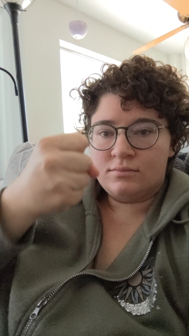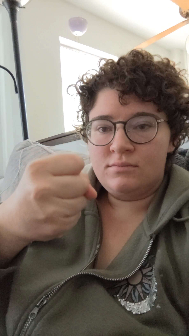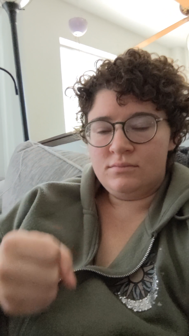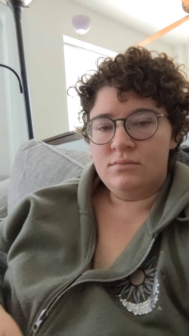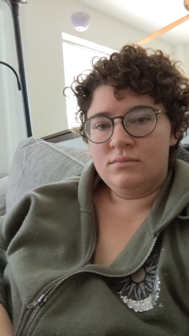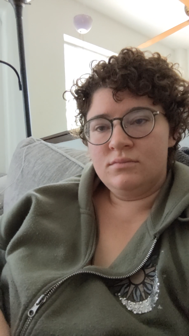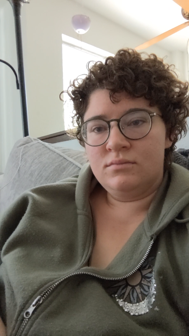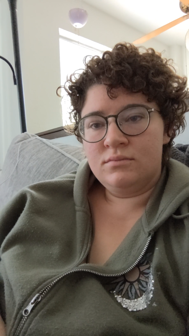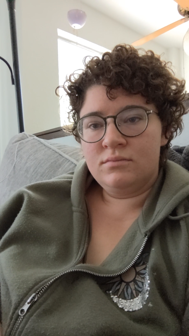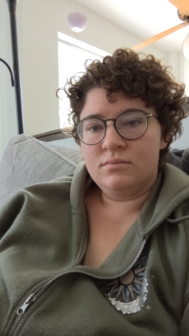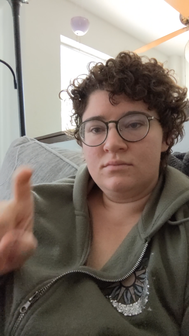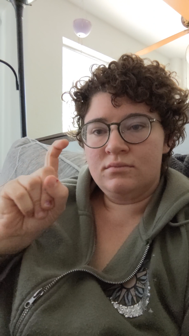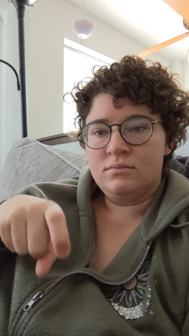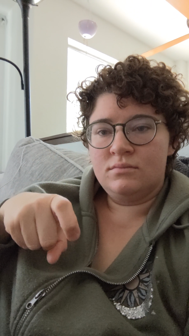must